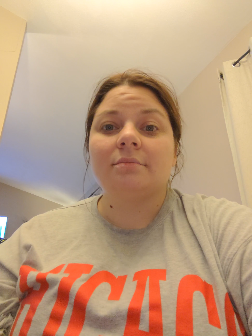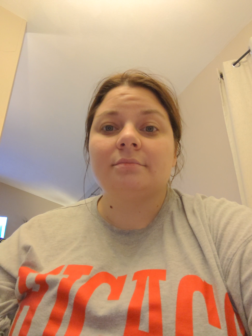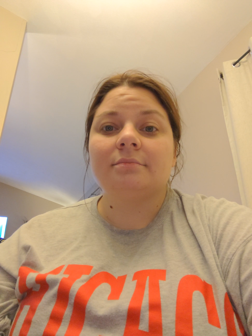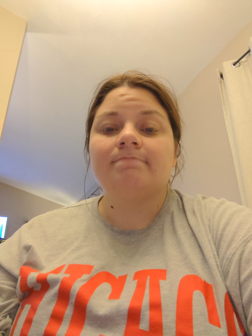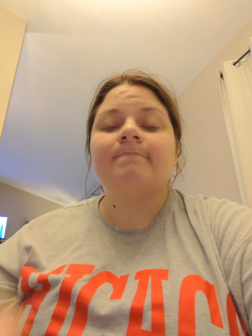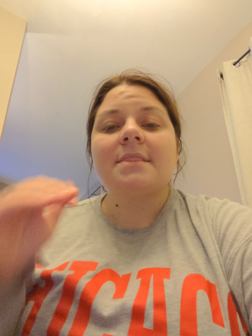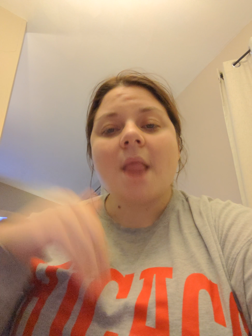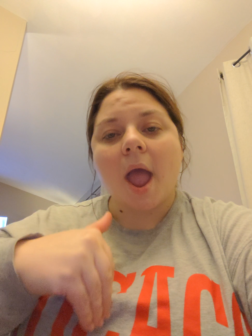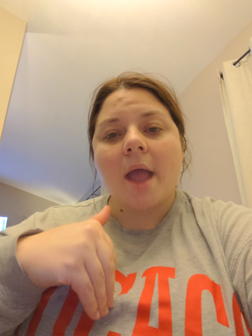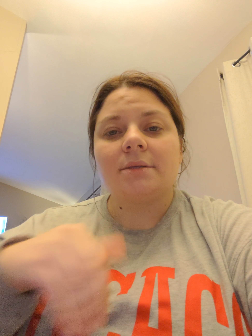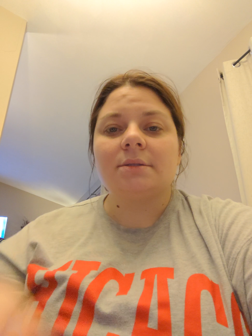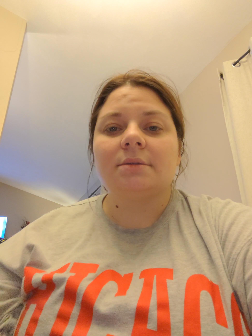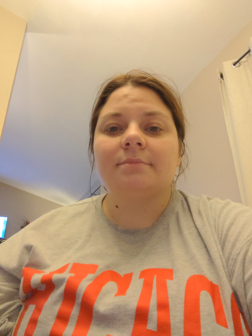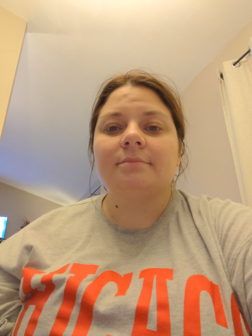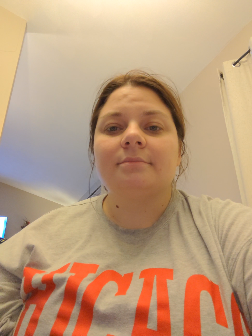night